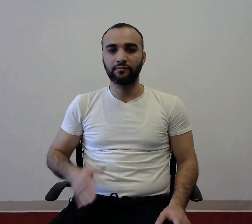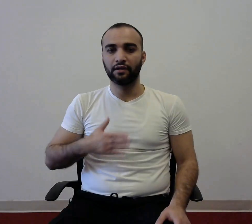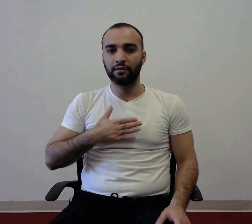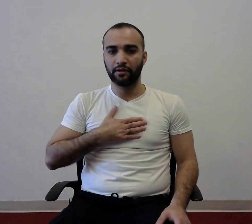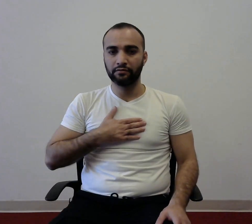mən